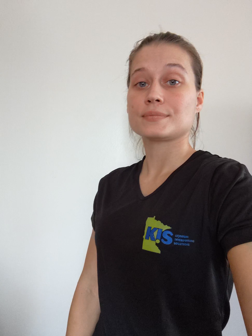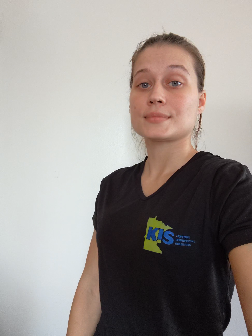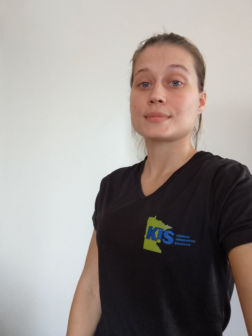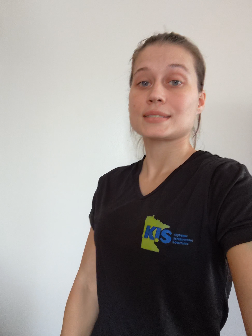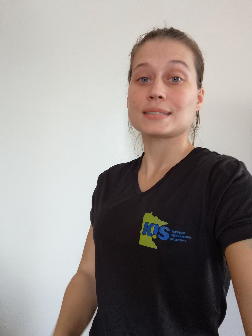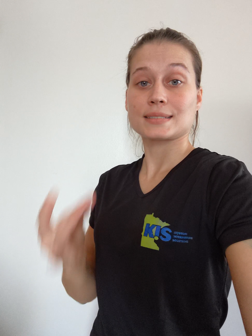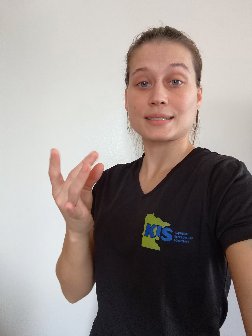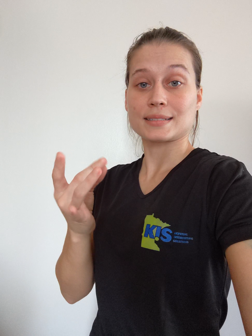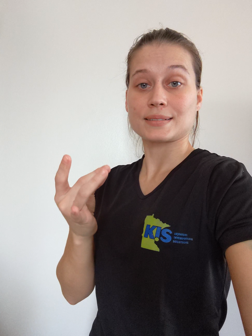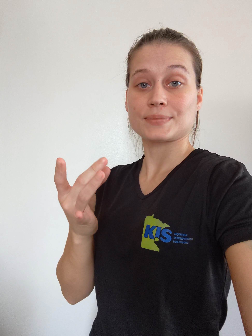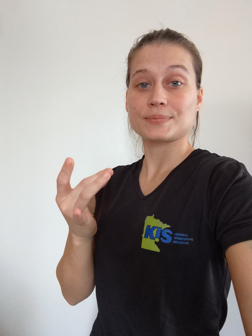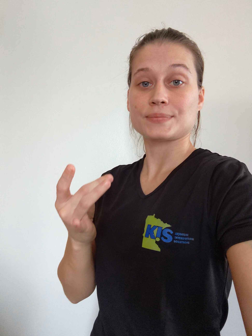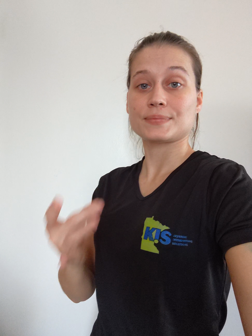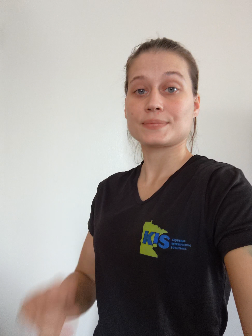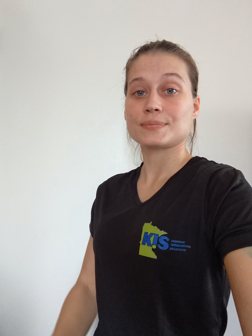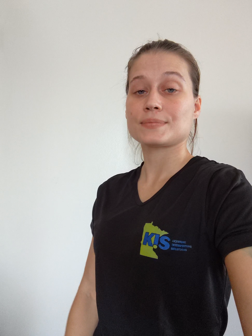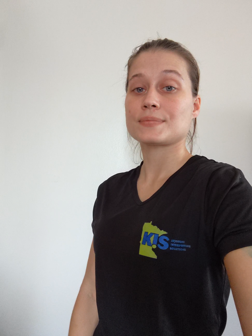sticky